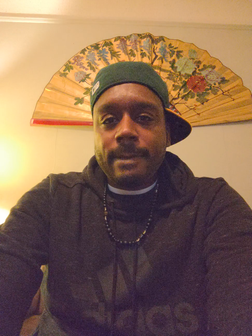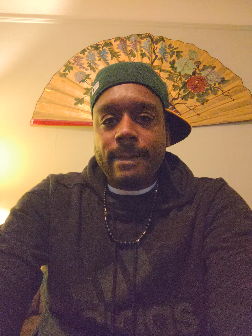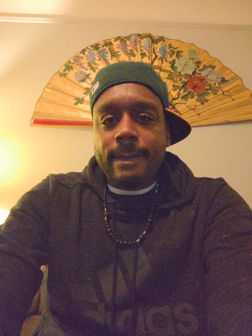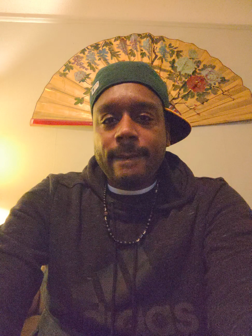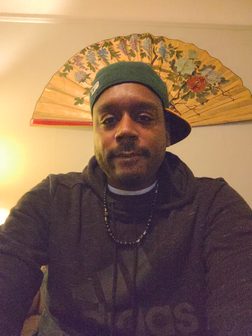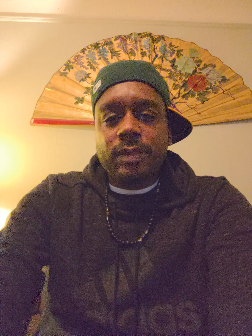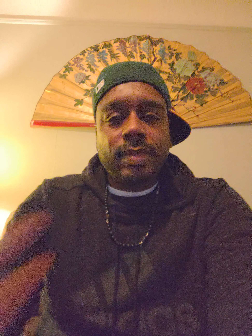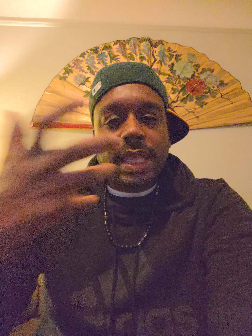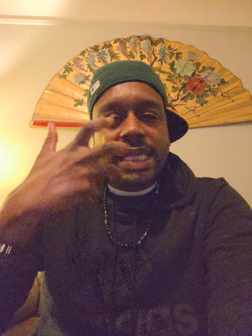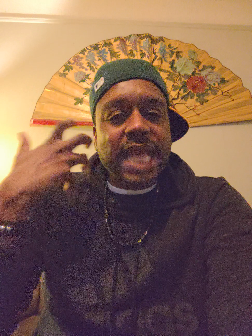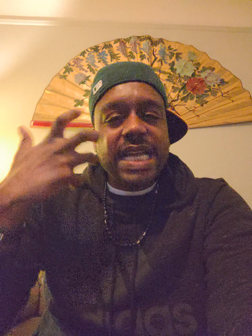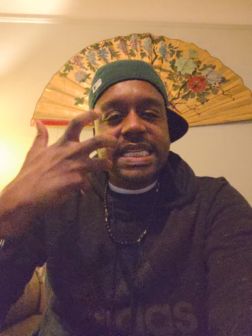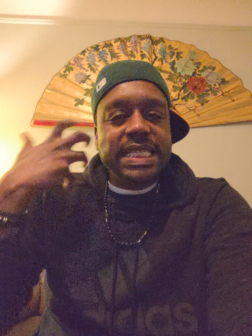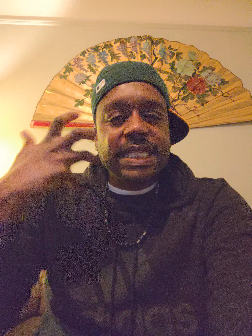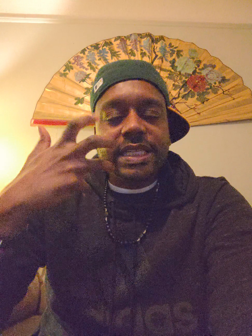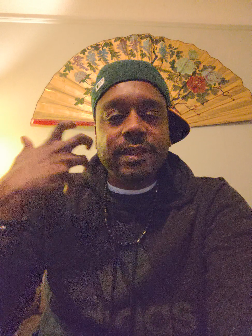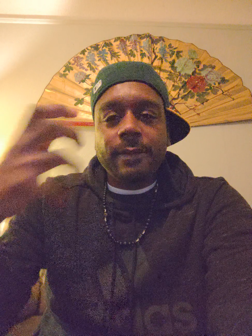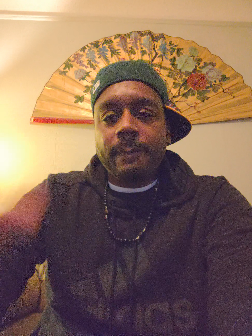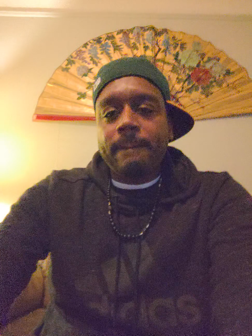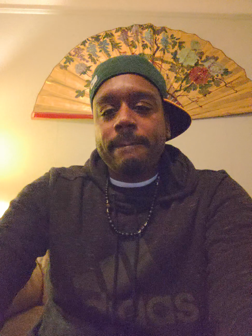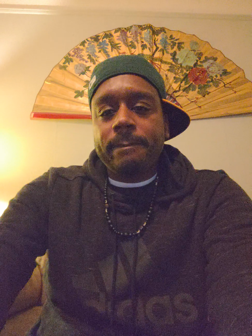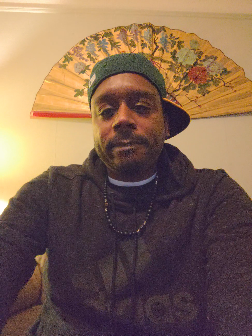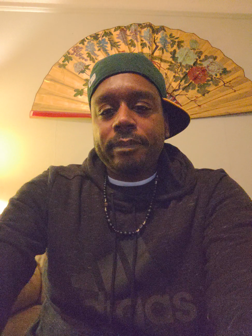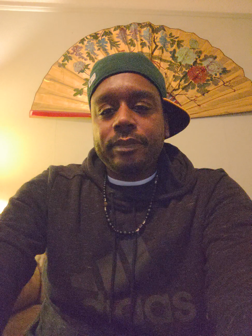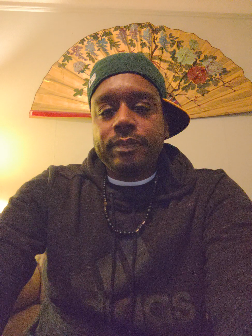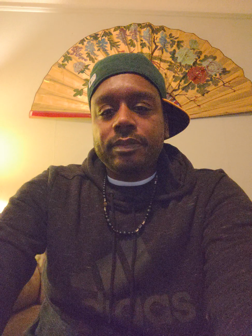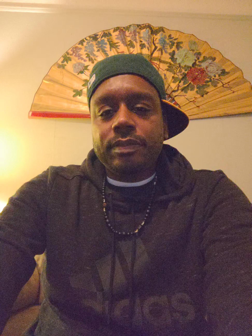tiger